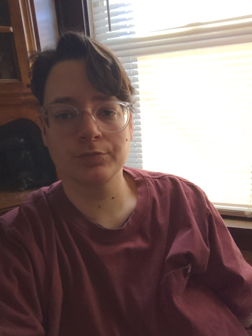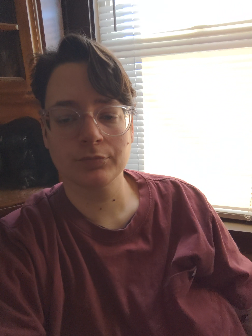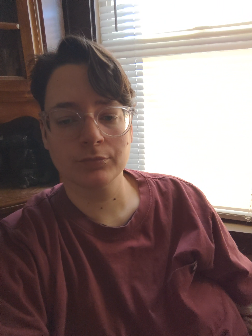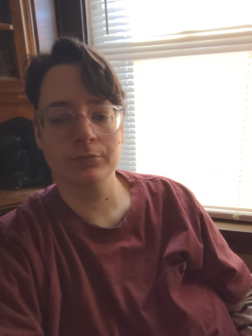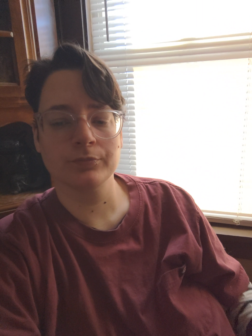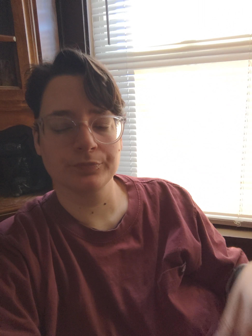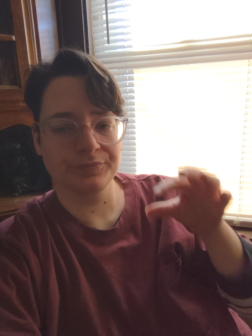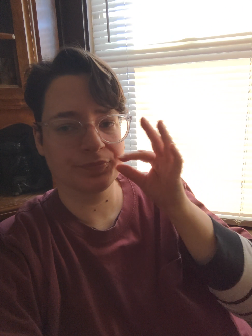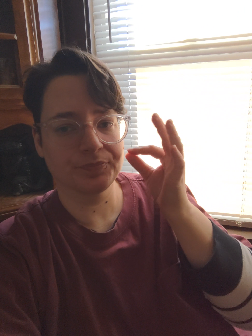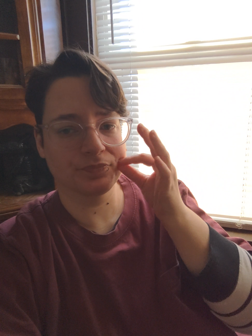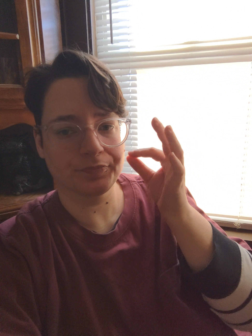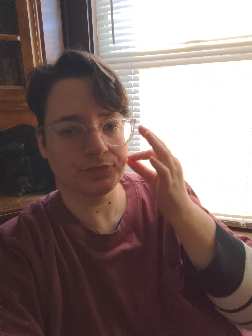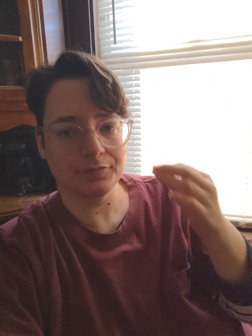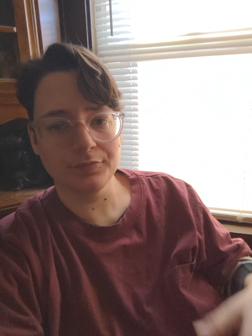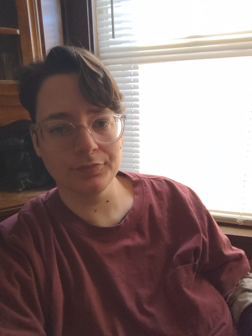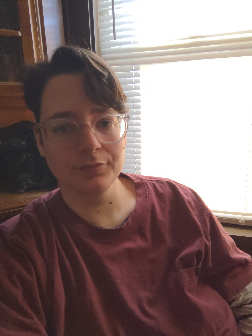kitty